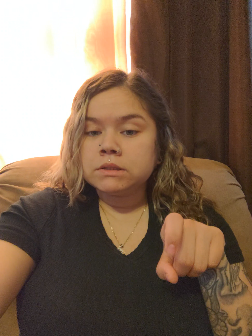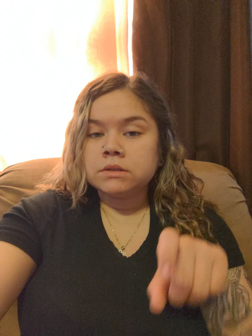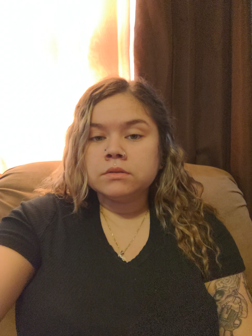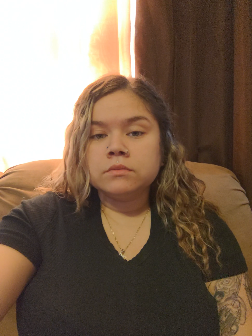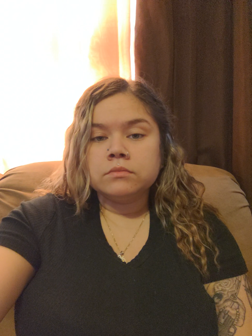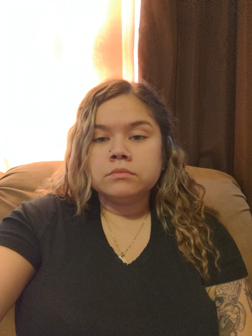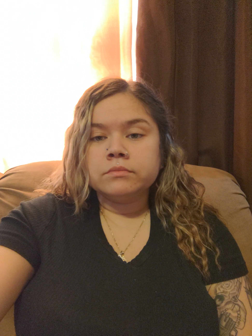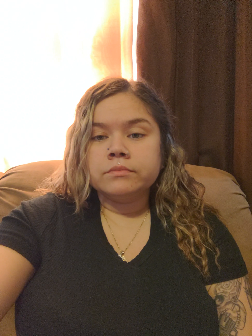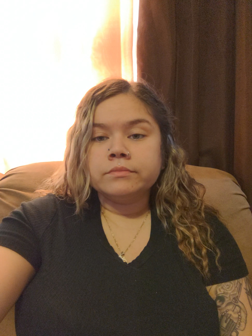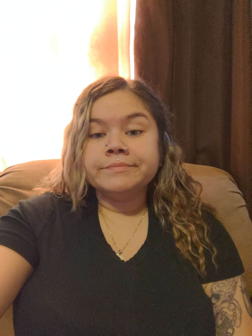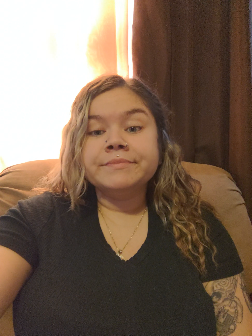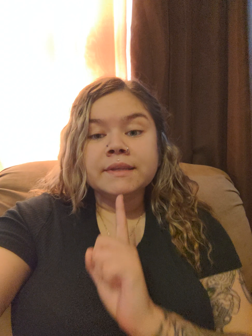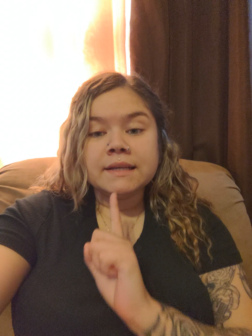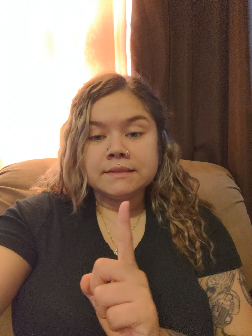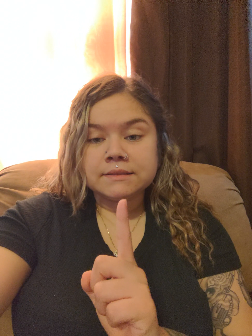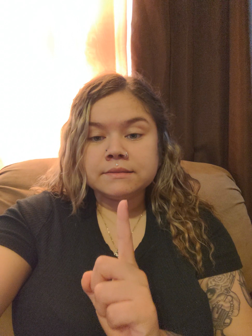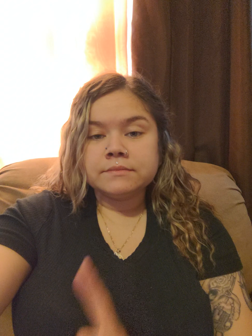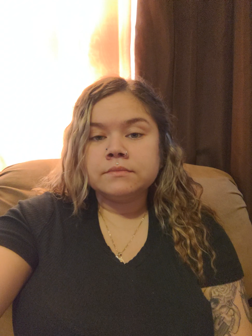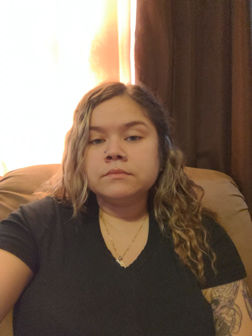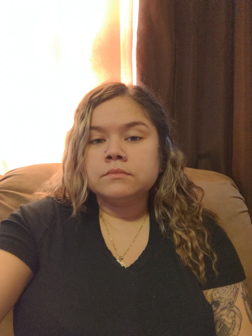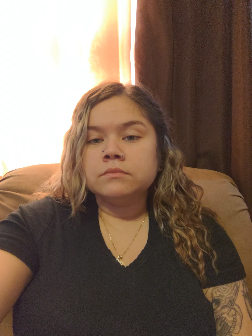is